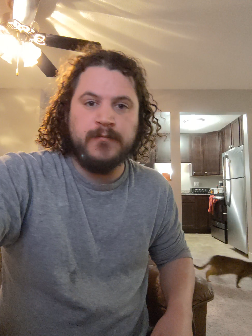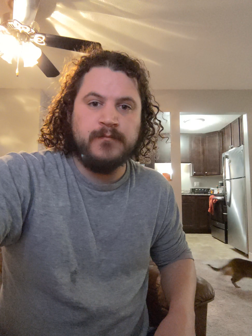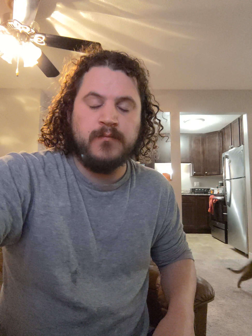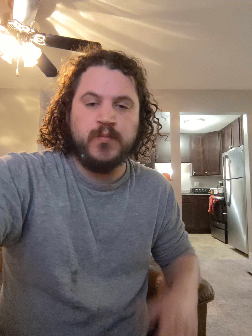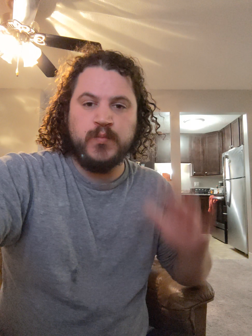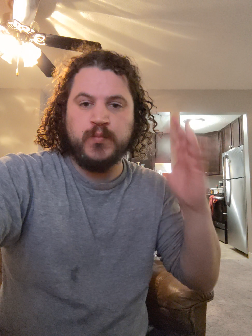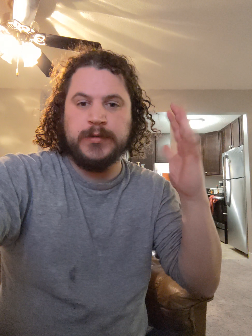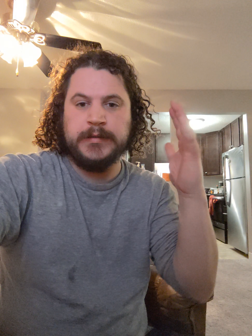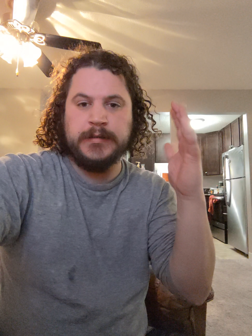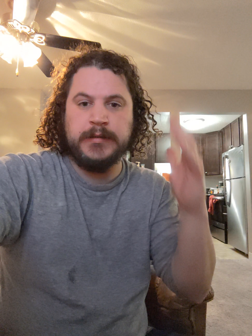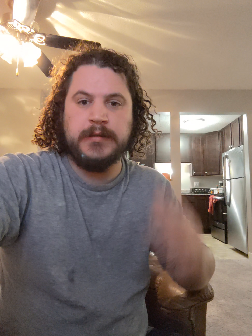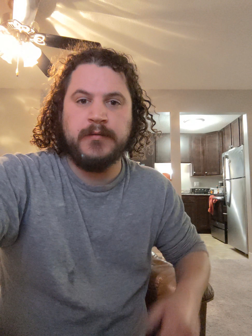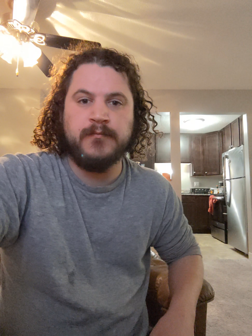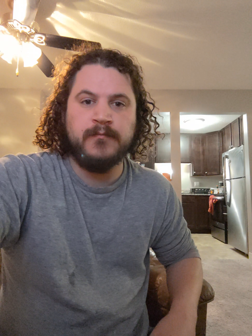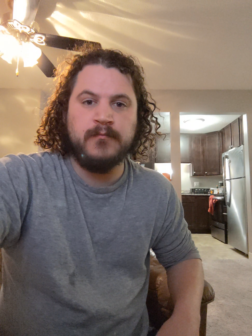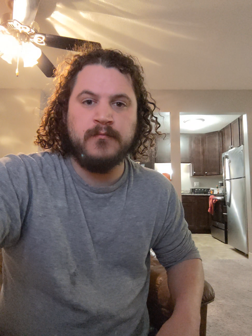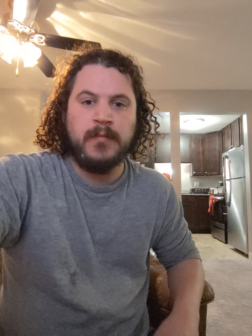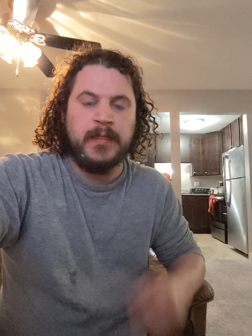tree